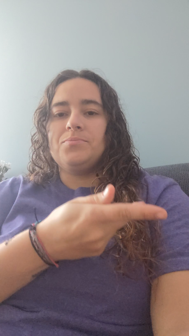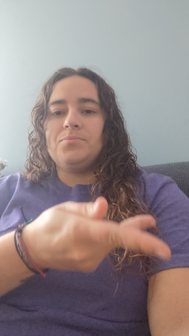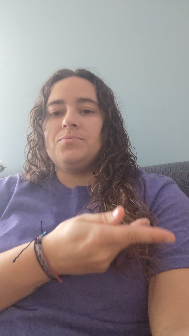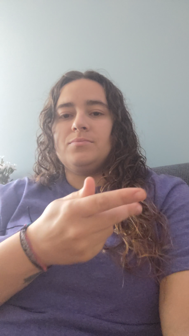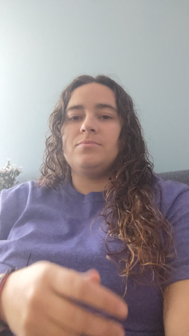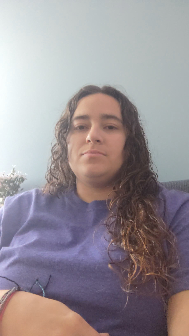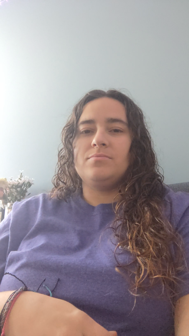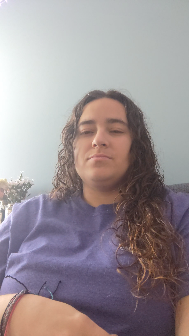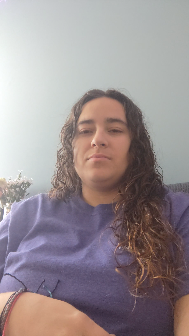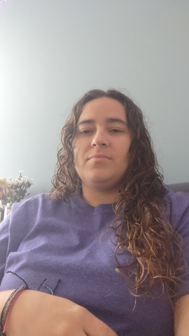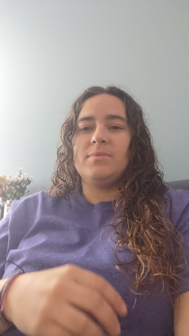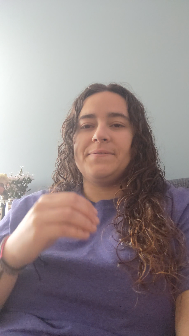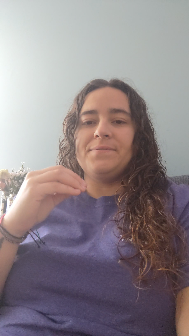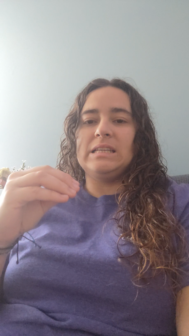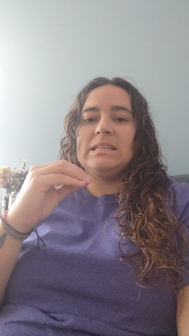fix